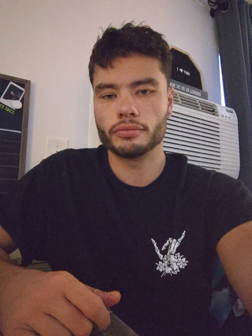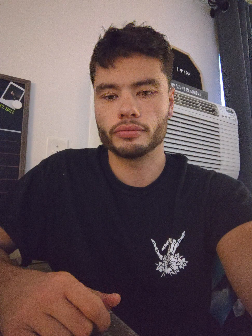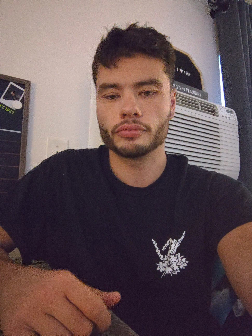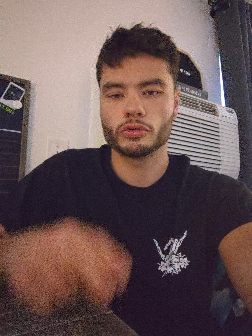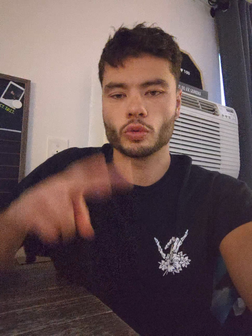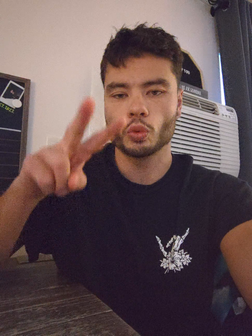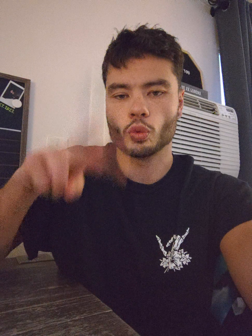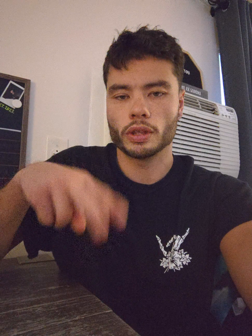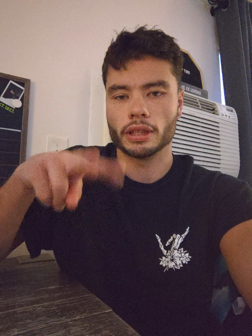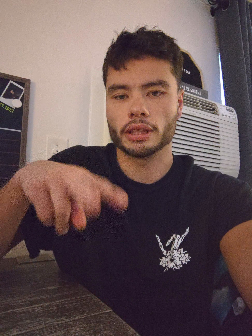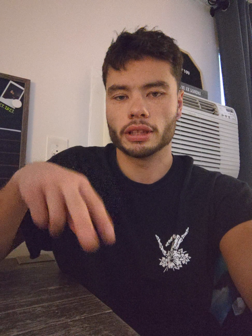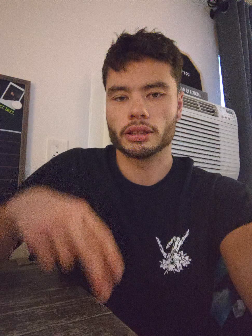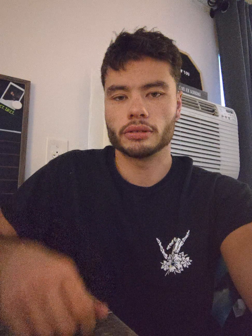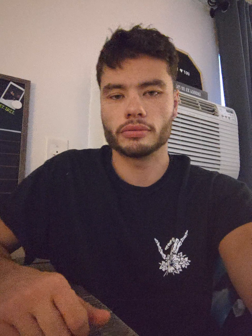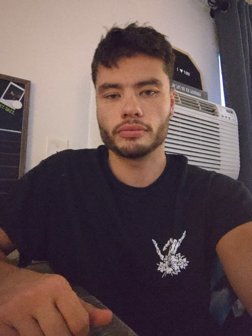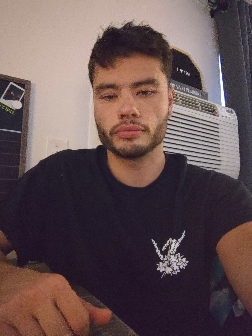read